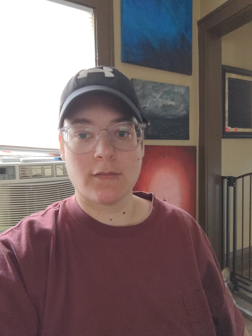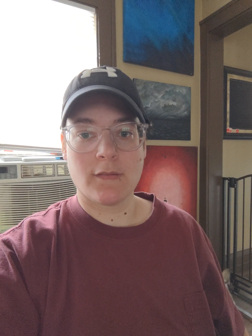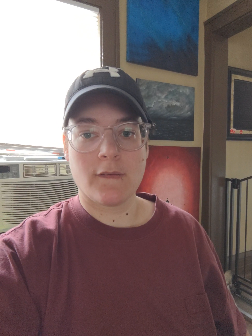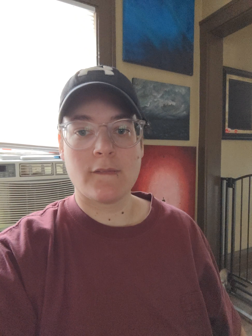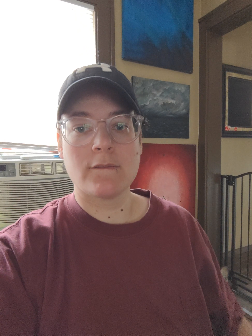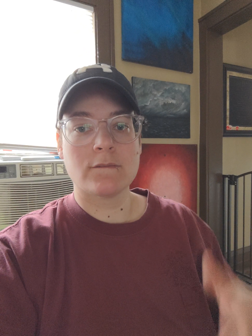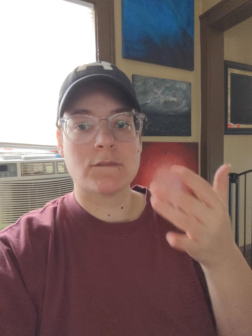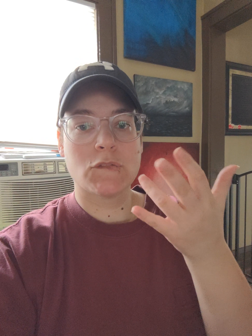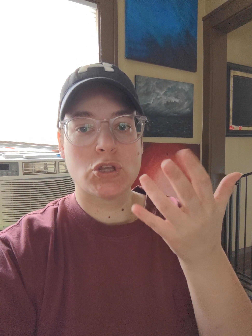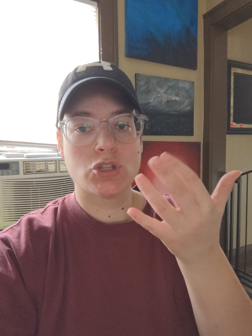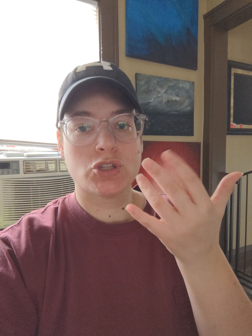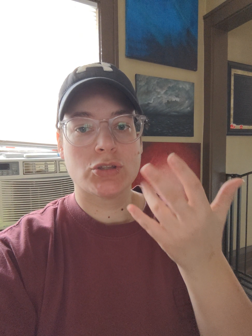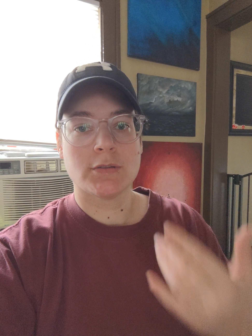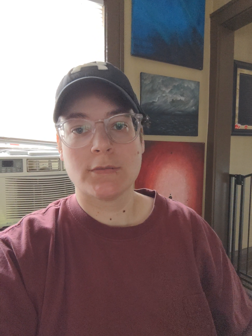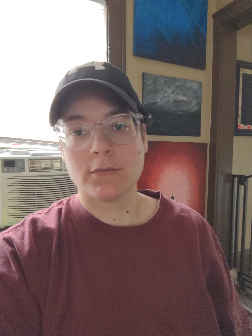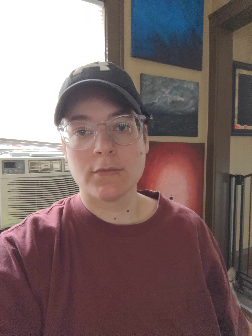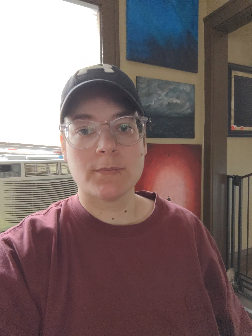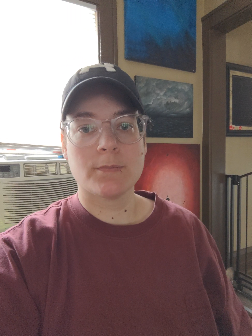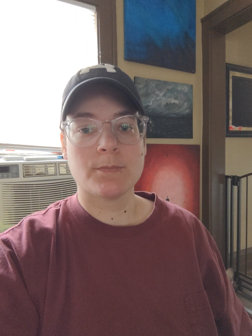finger